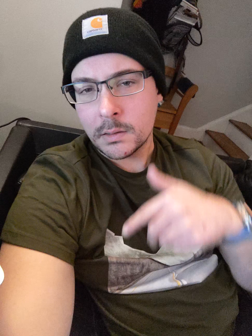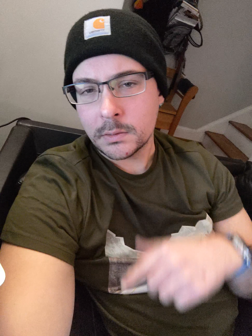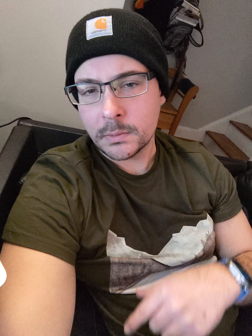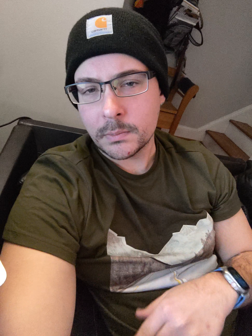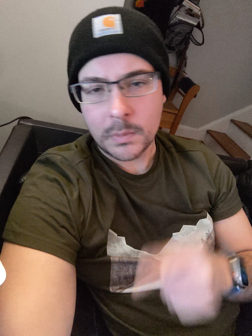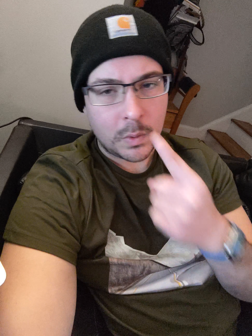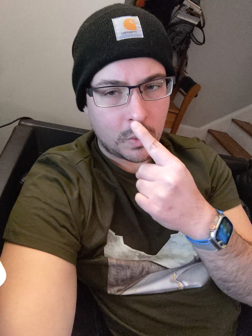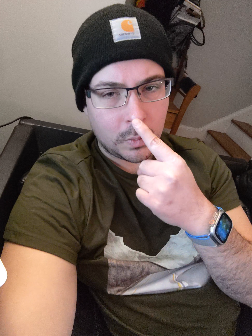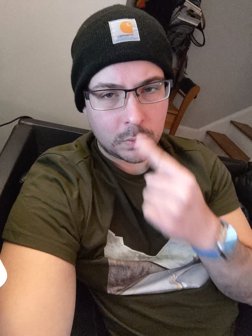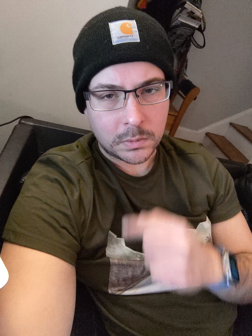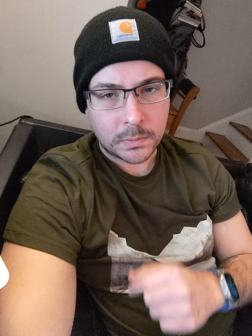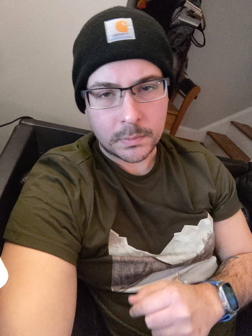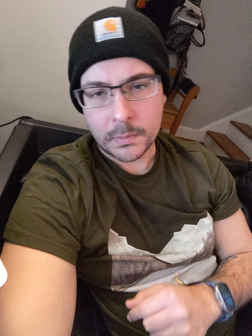nose